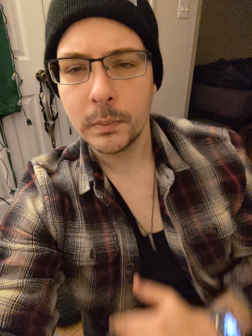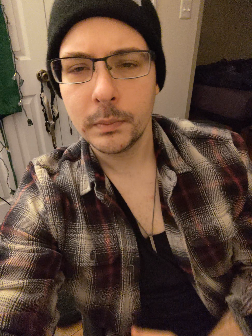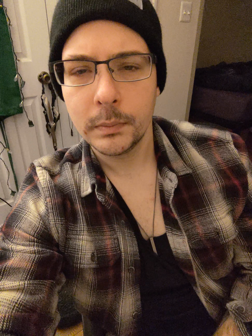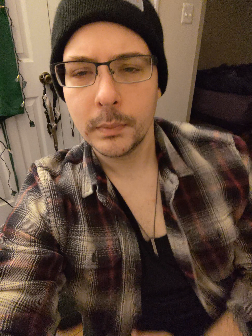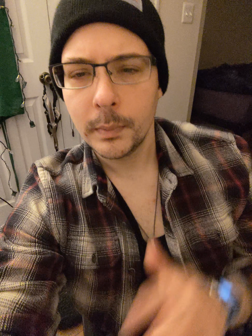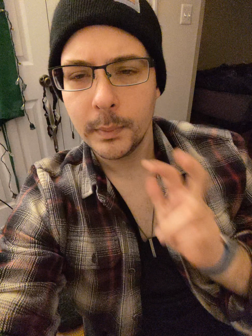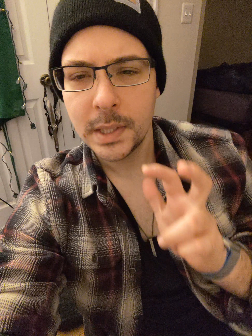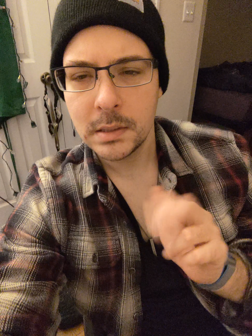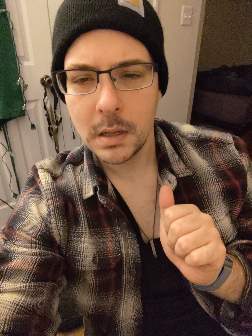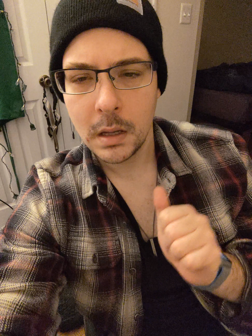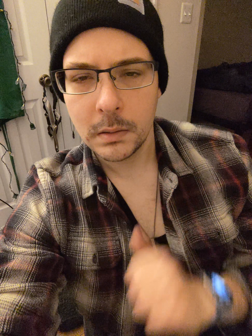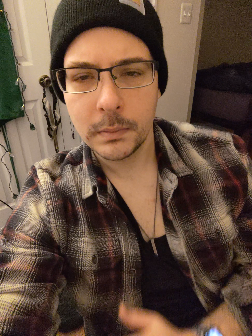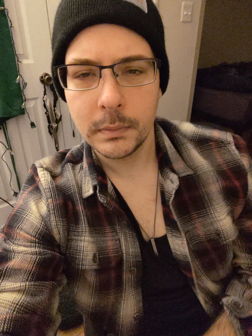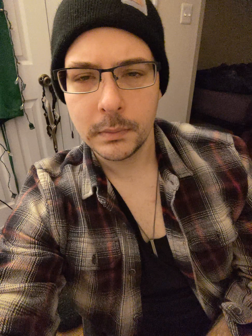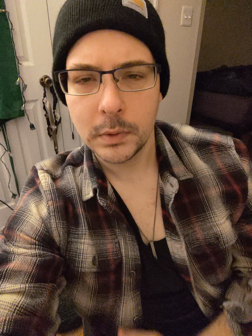pizza